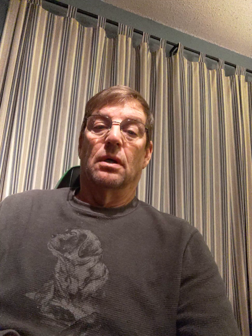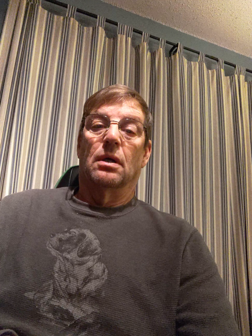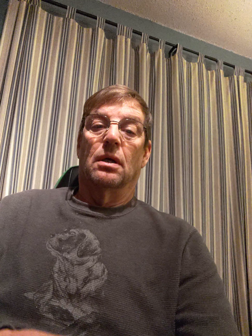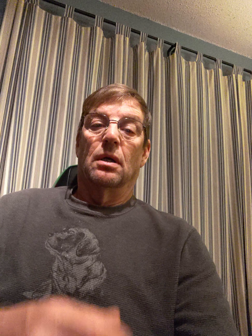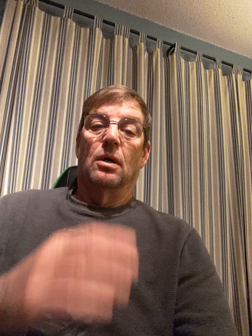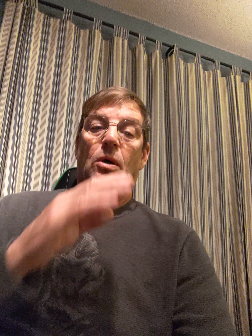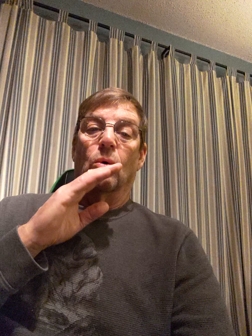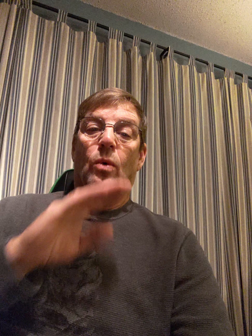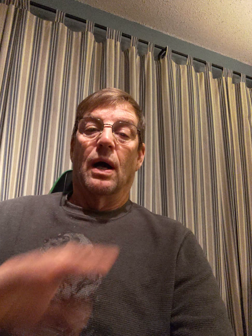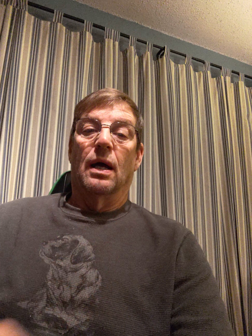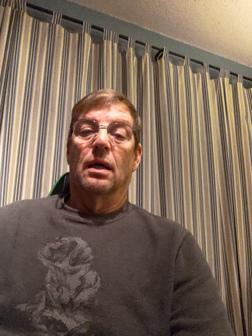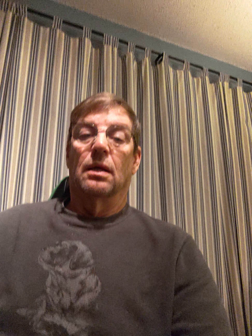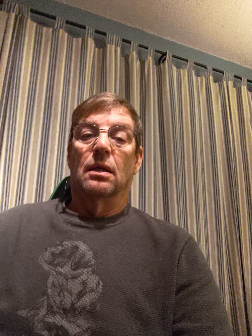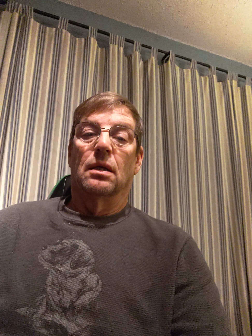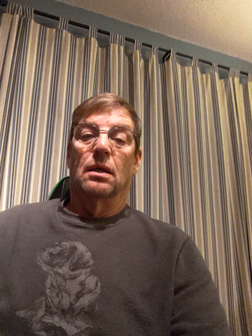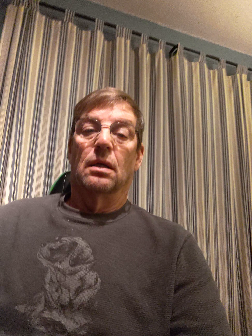quiet